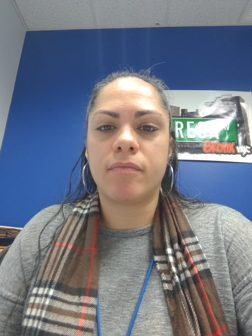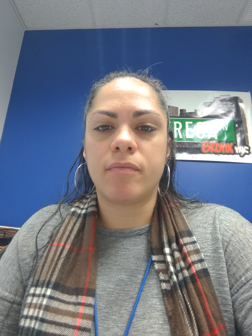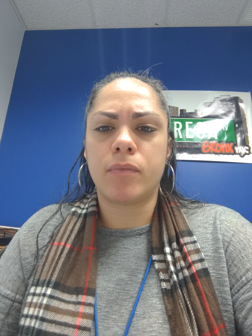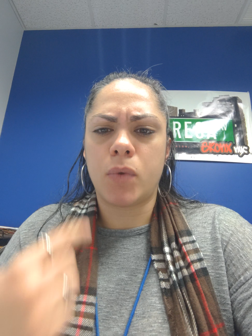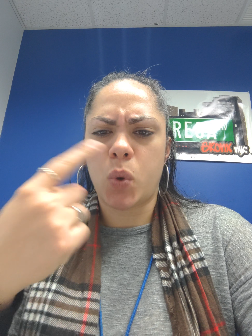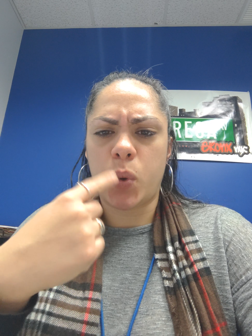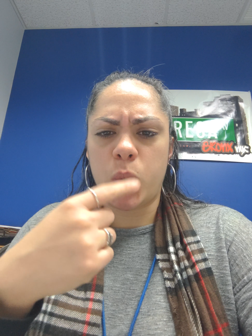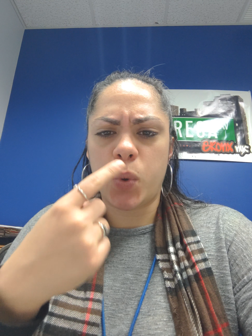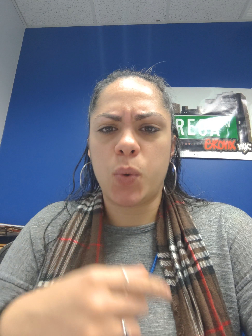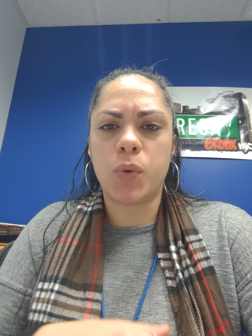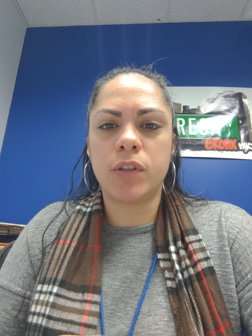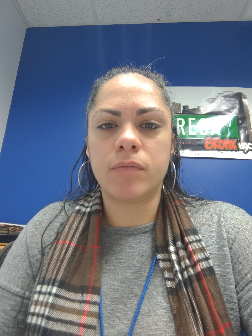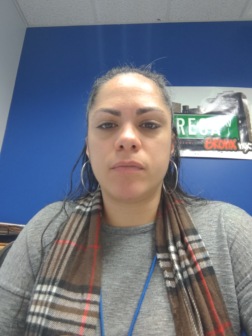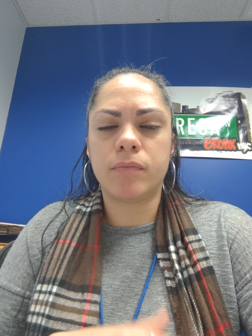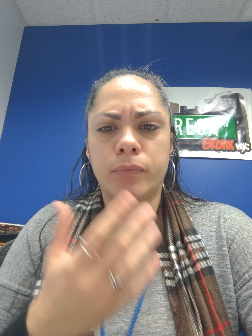who